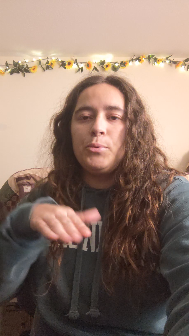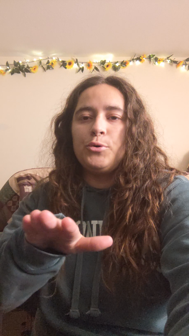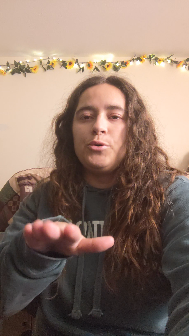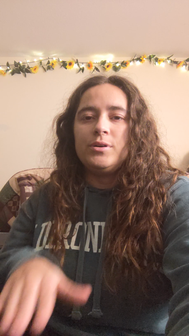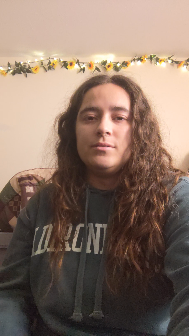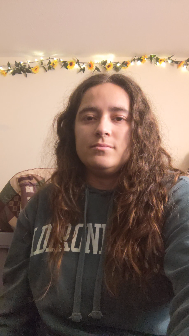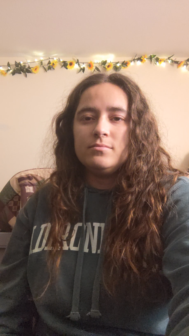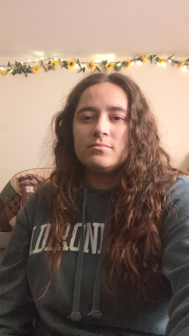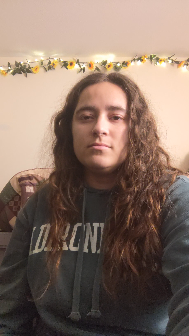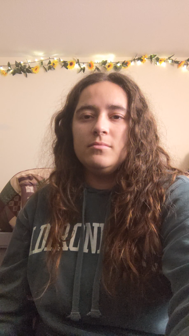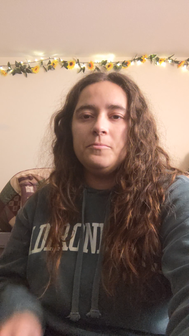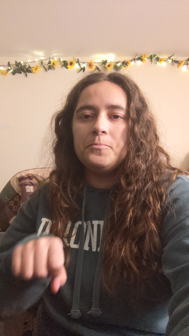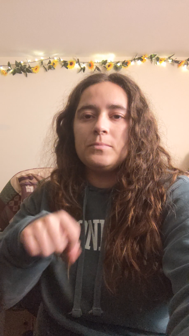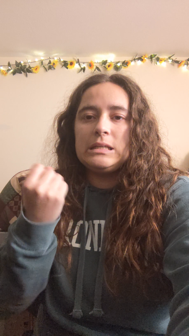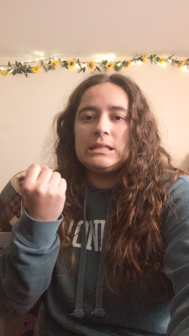break